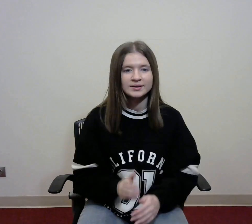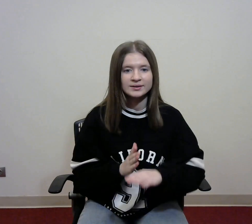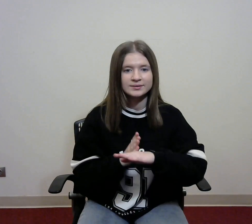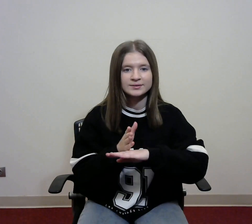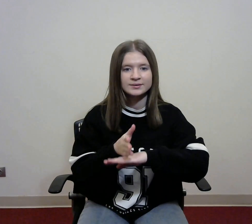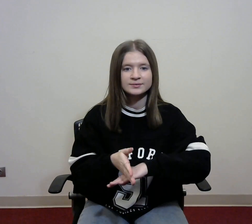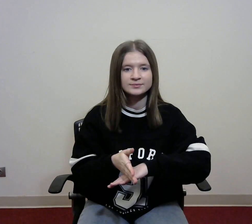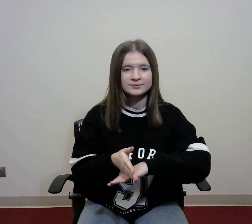müraciət